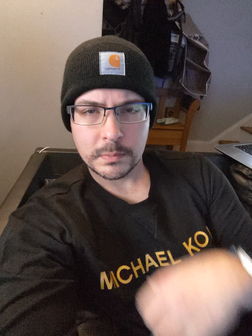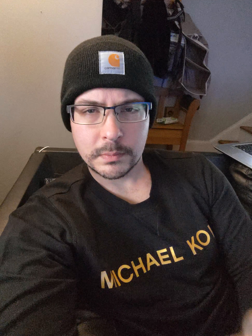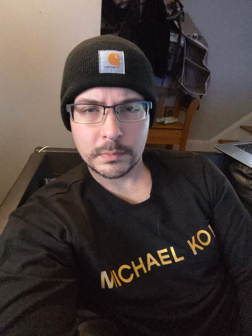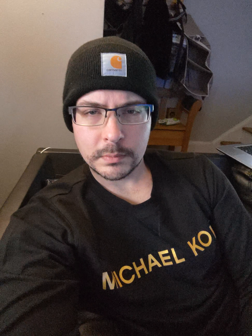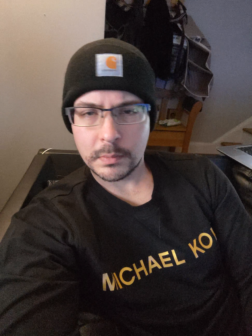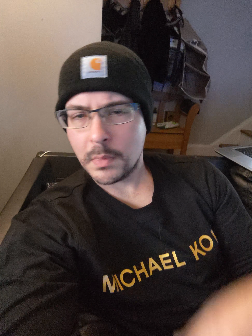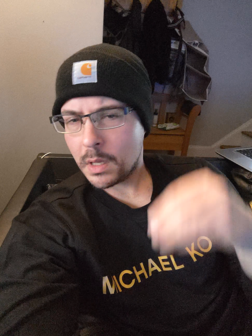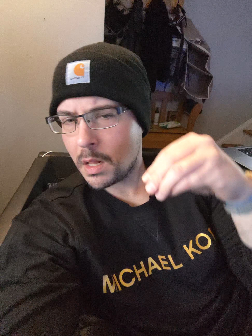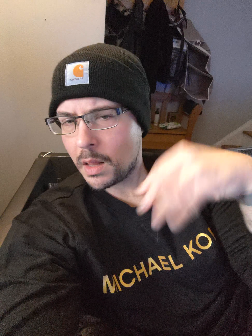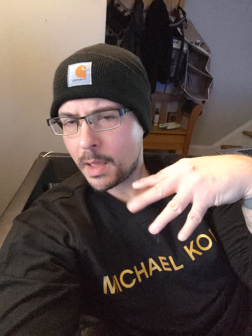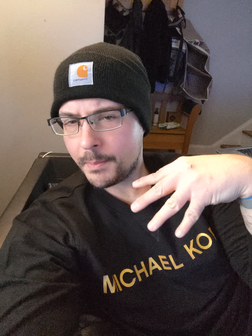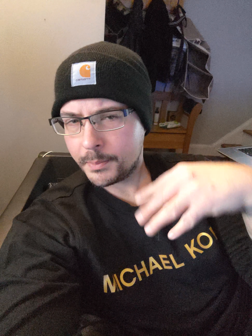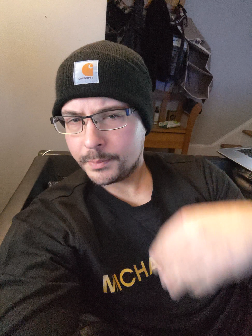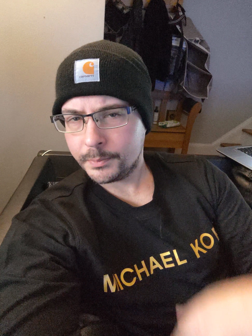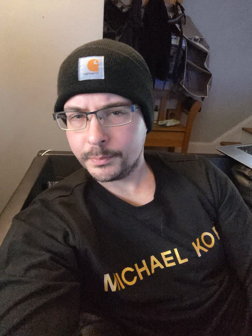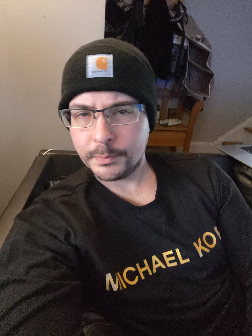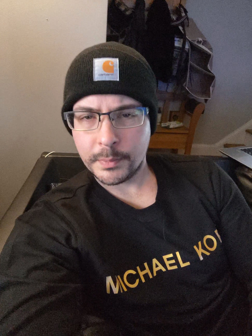lamp